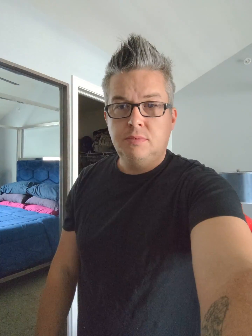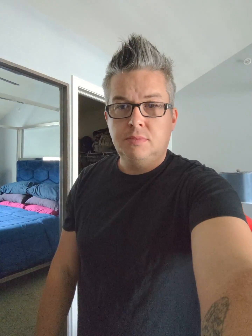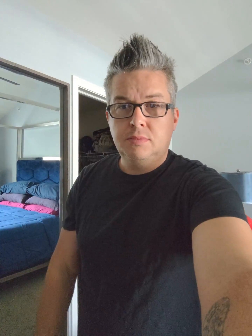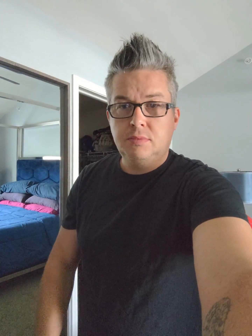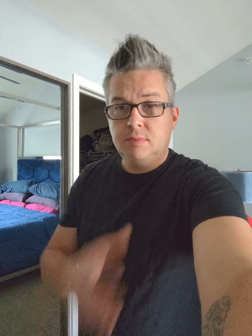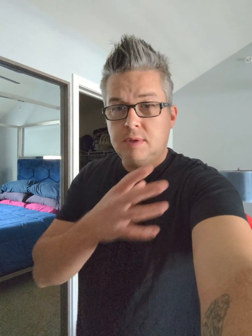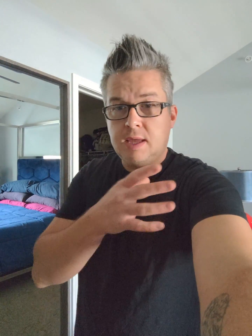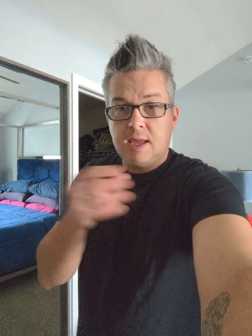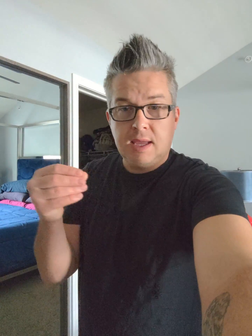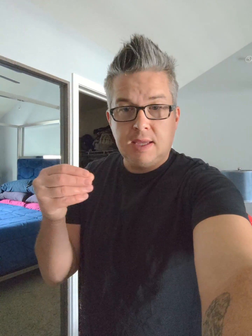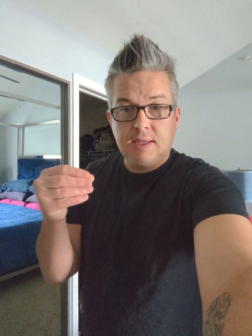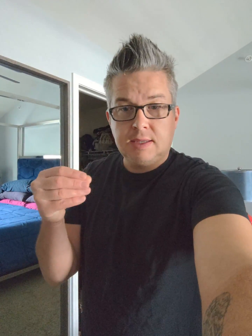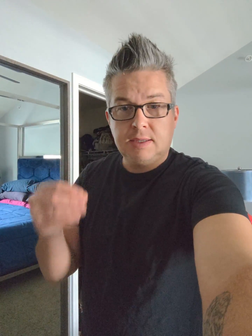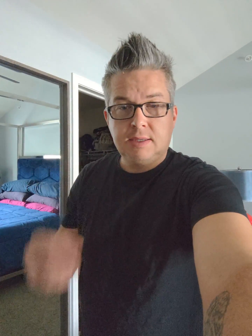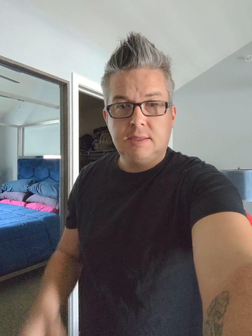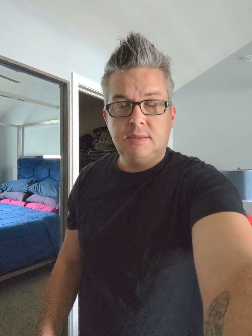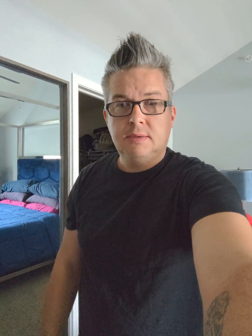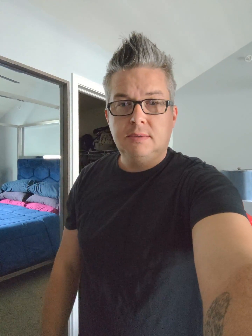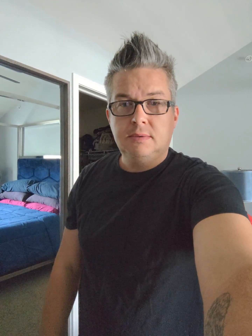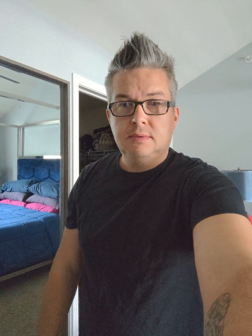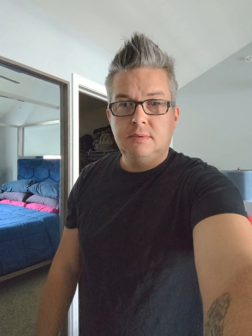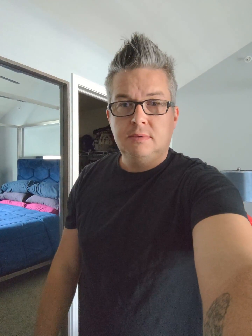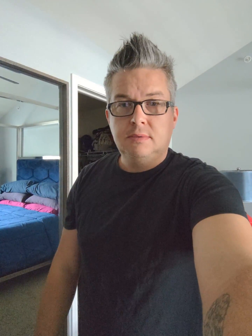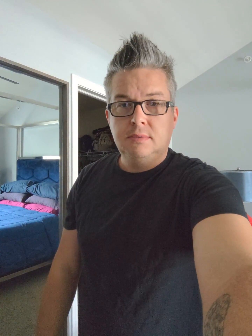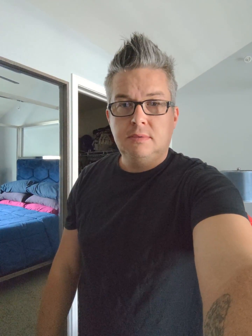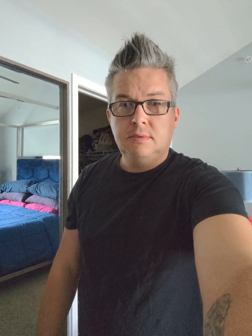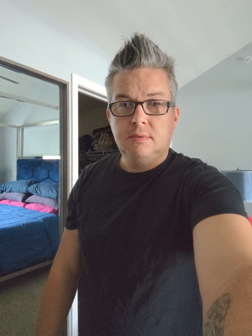and